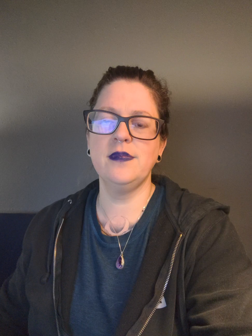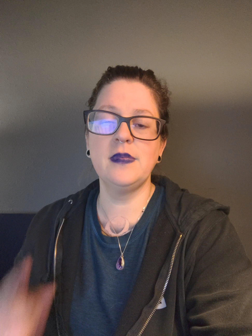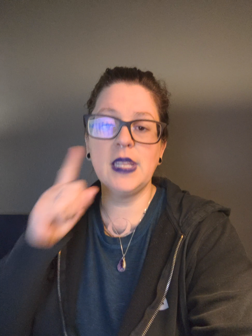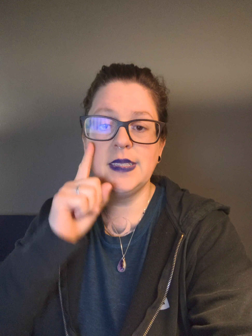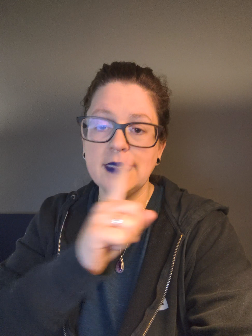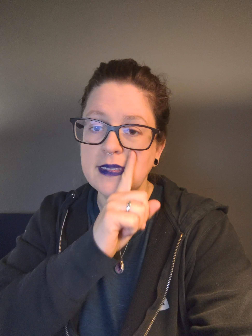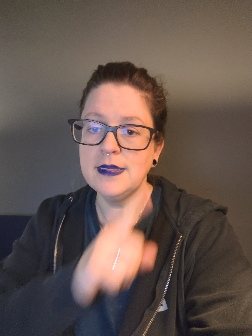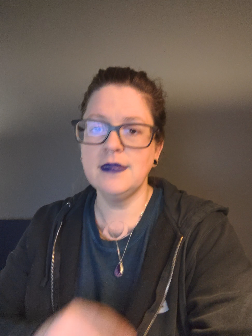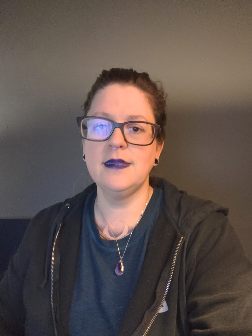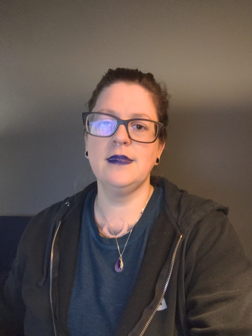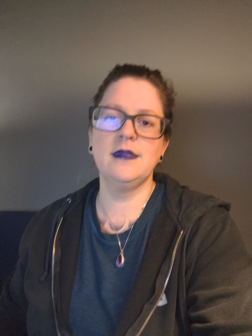eye